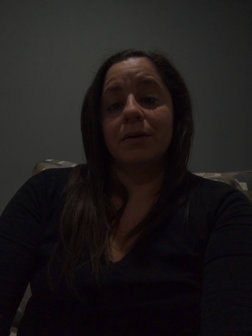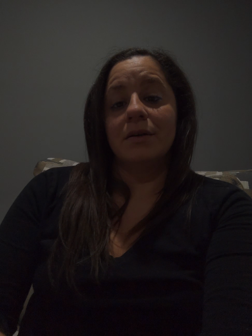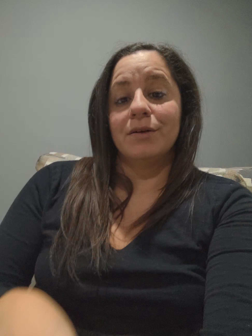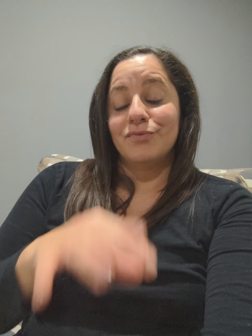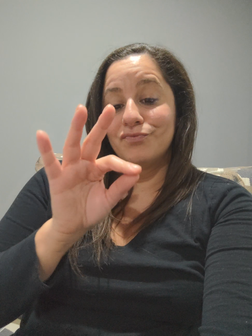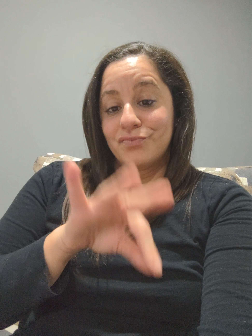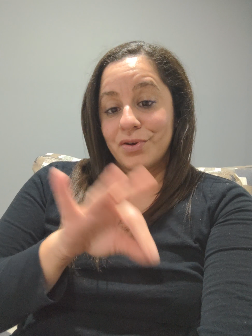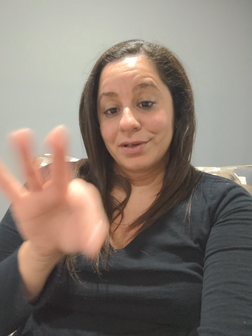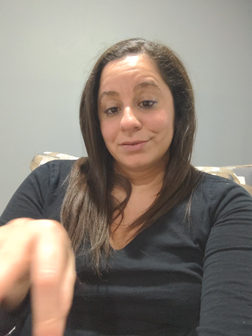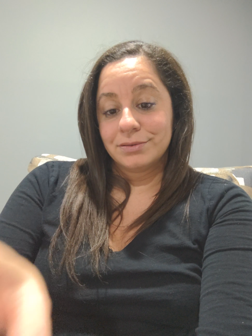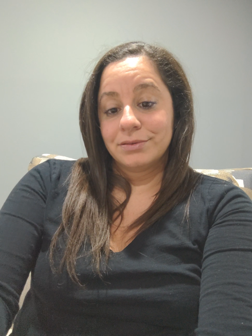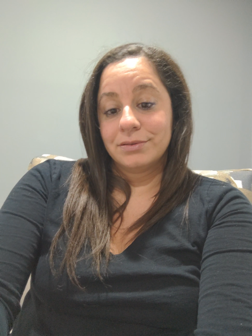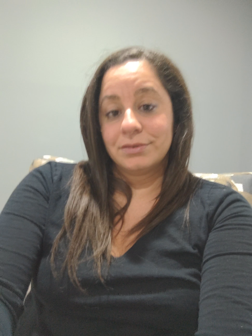french fries